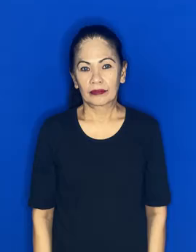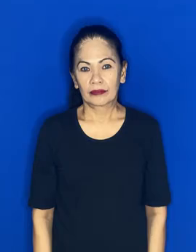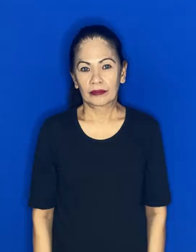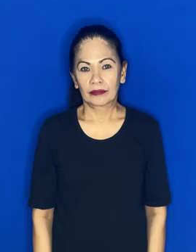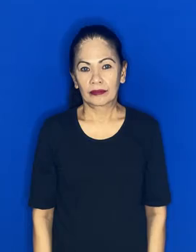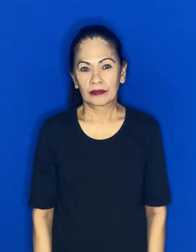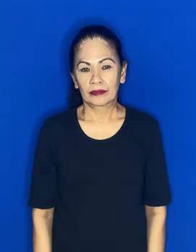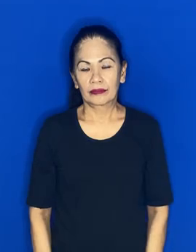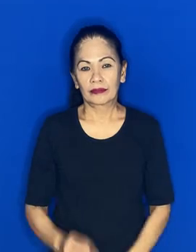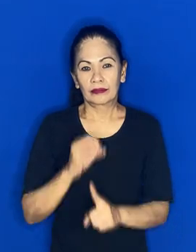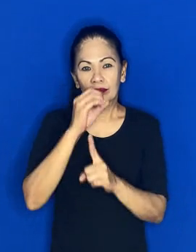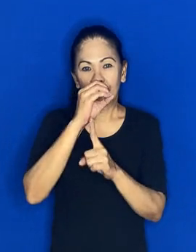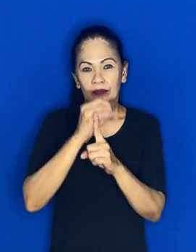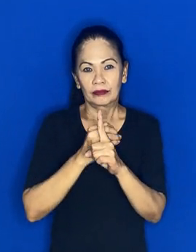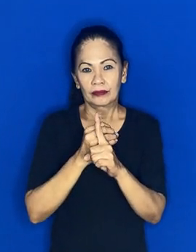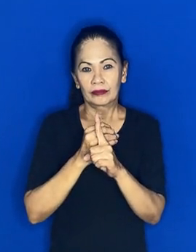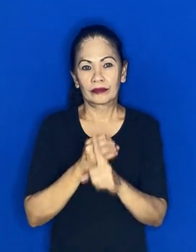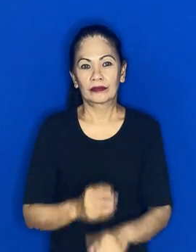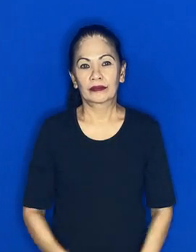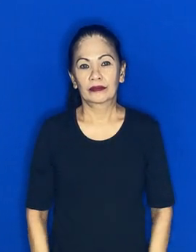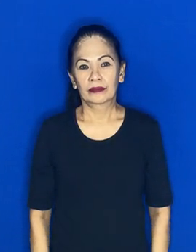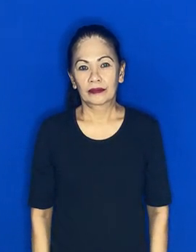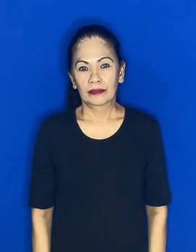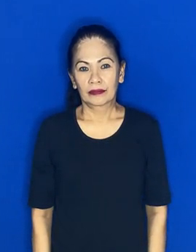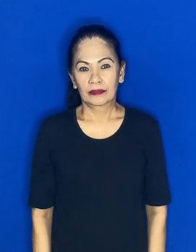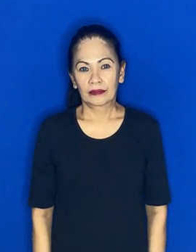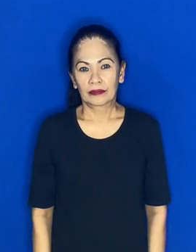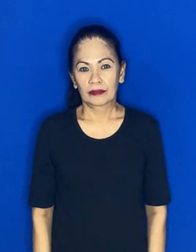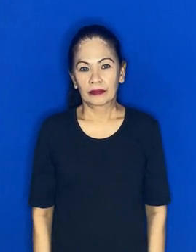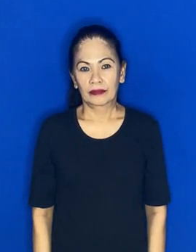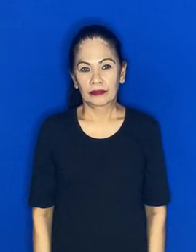october